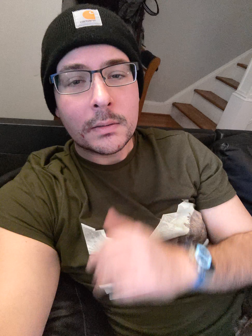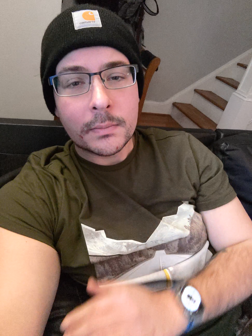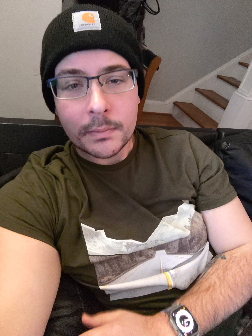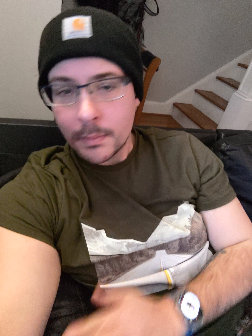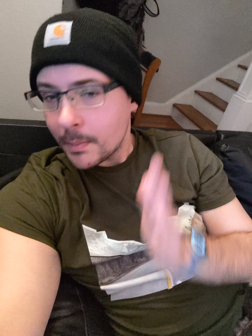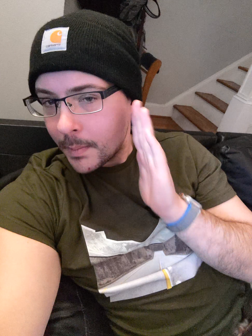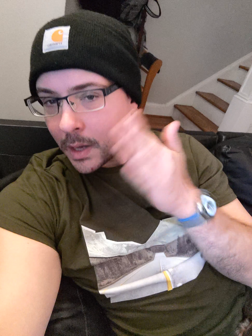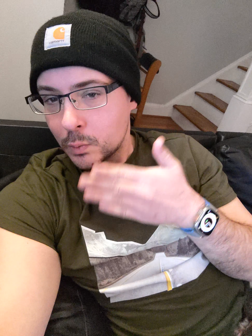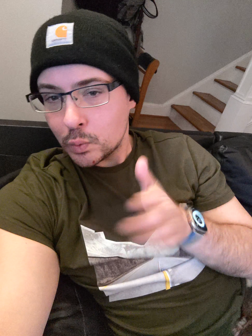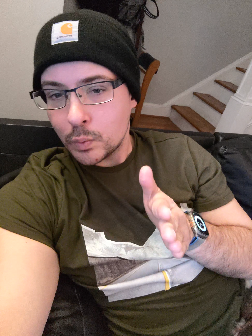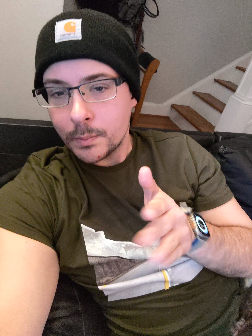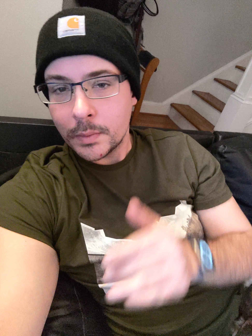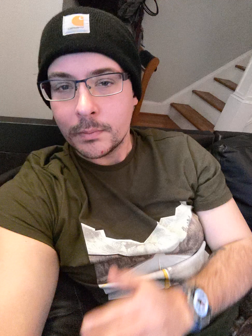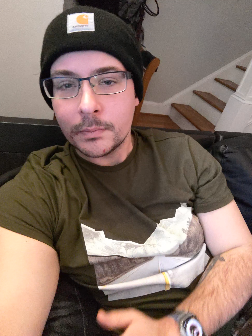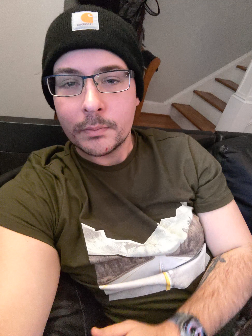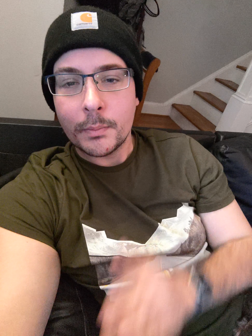bedroom